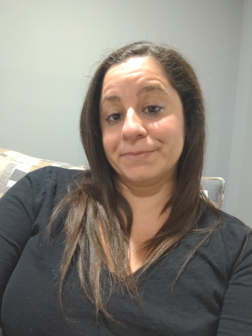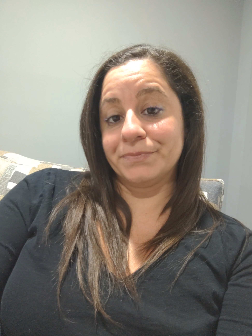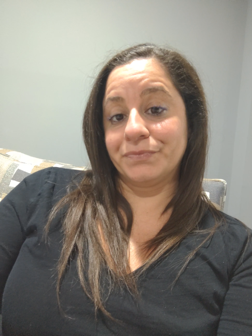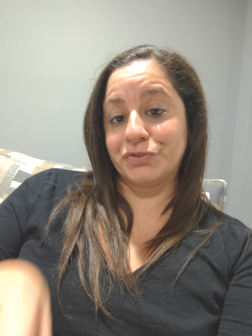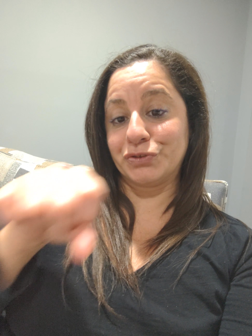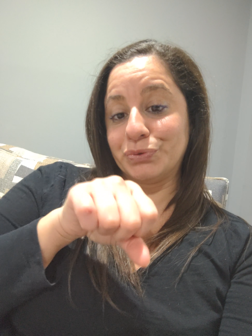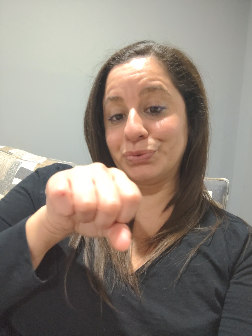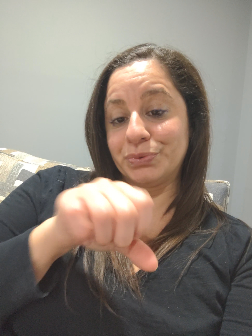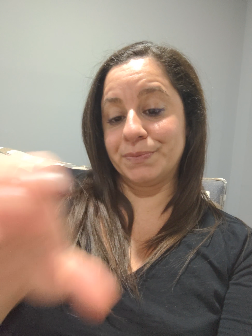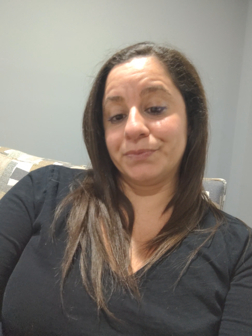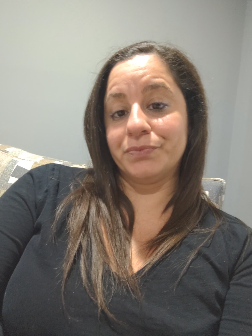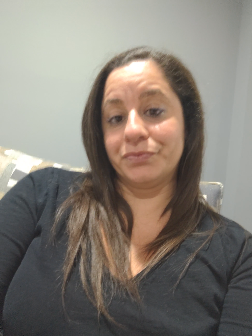shoe